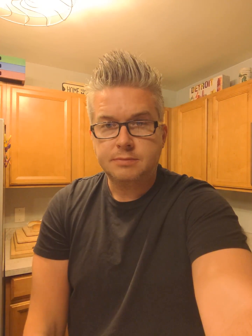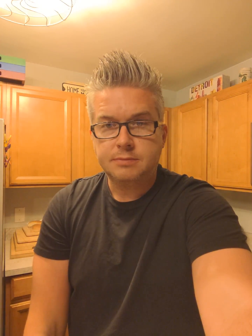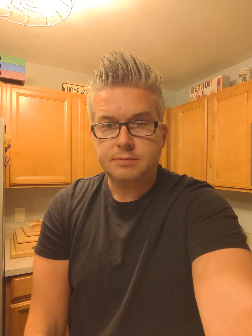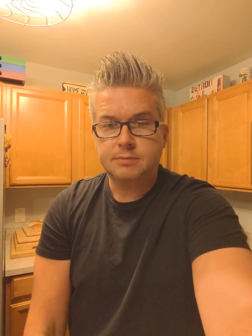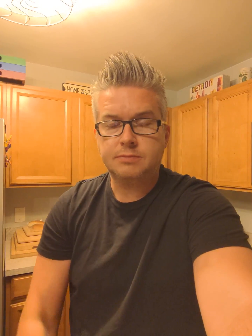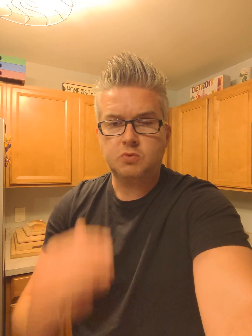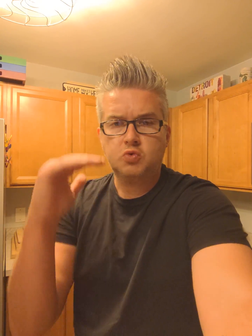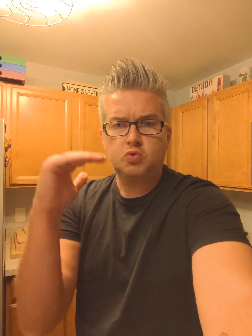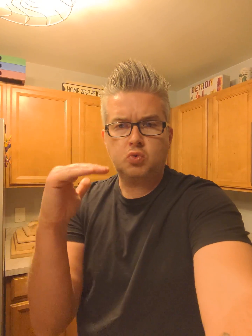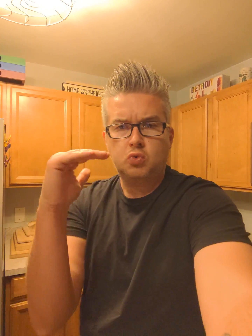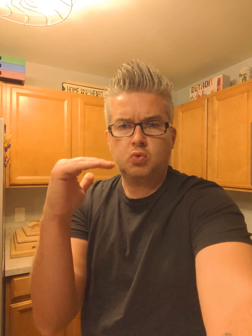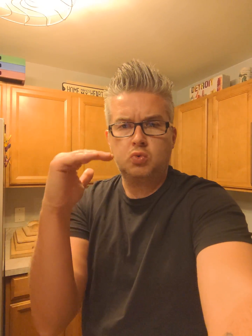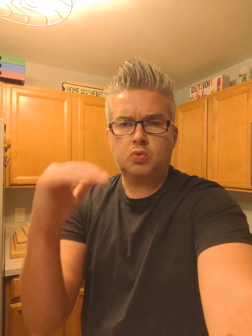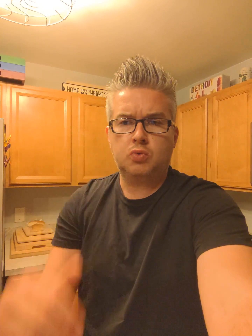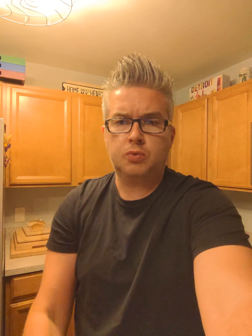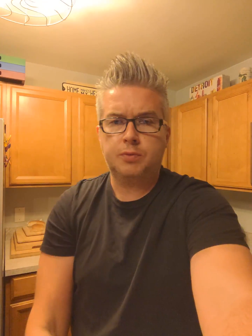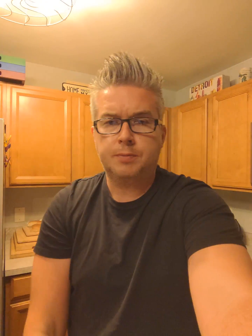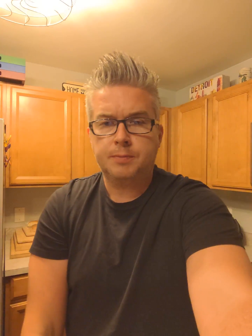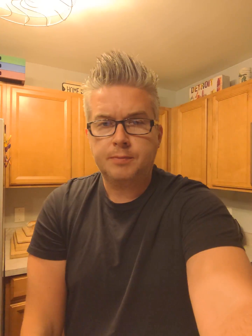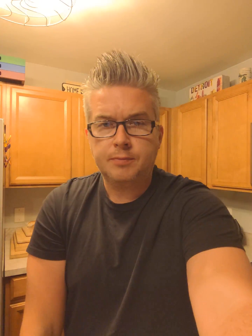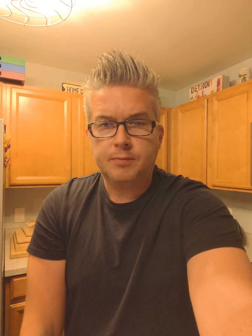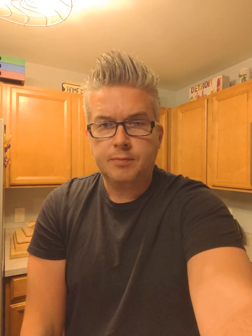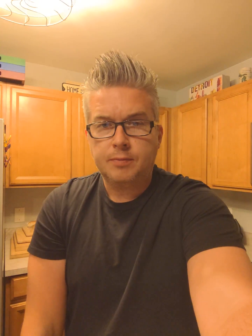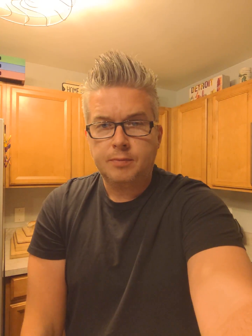short